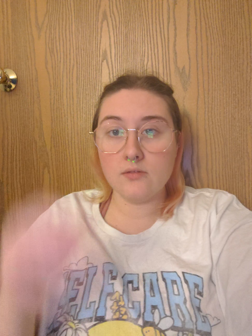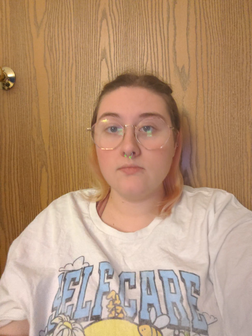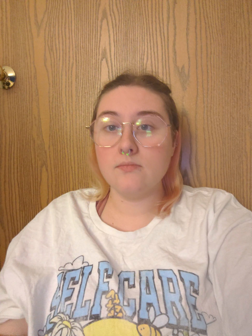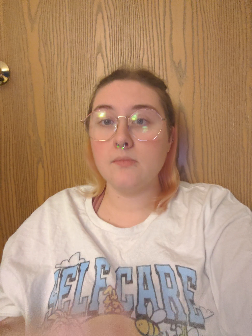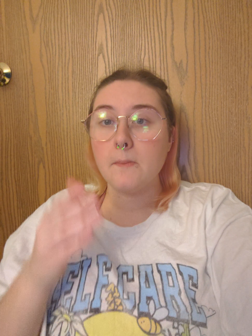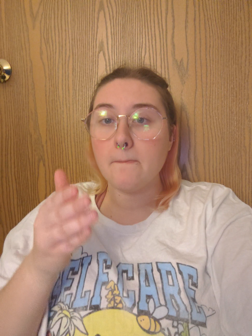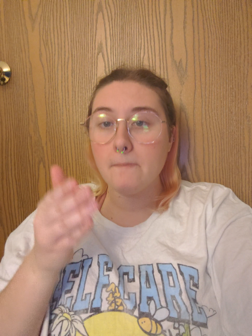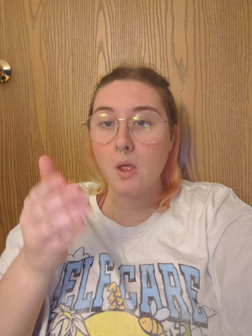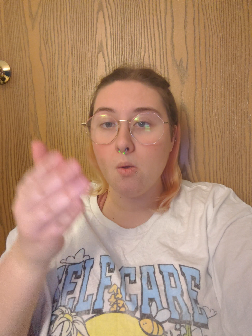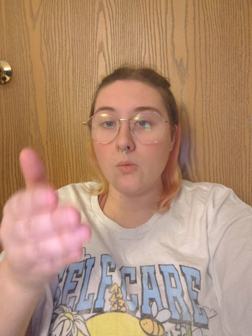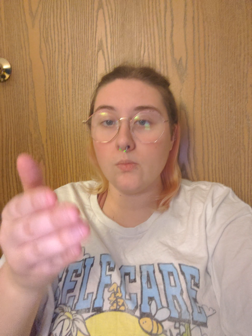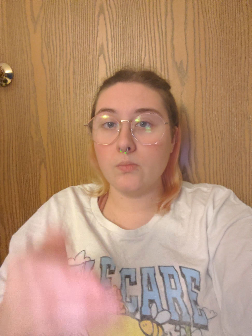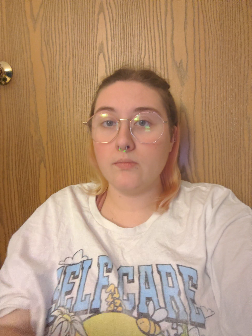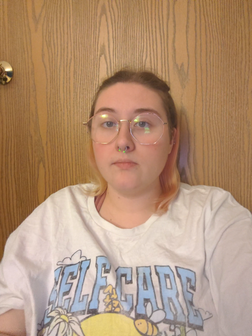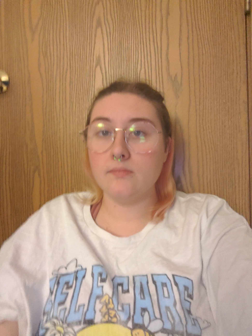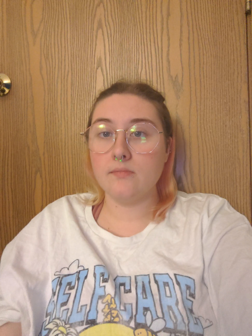boat